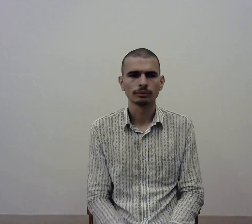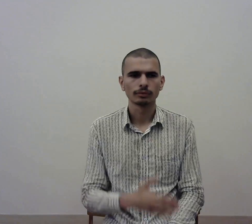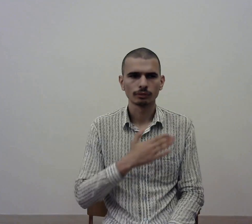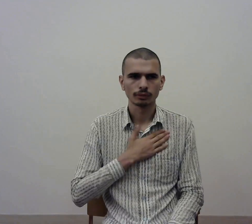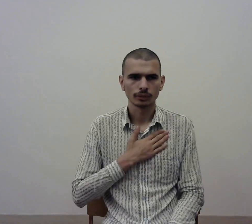mən